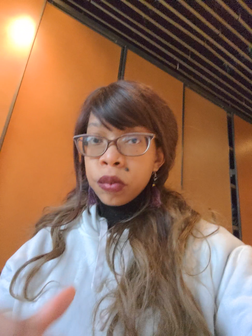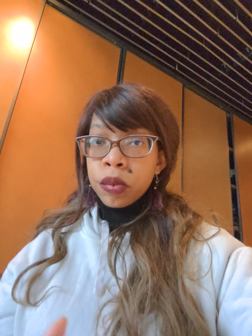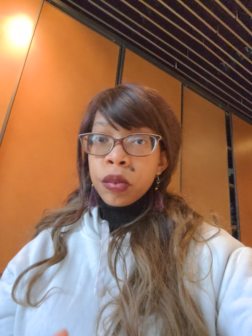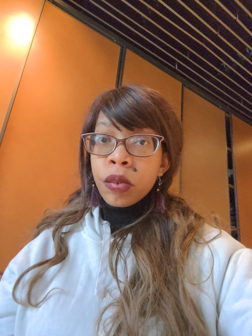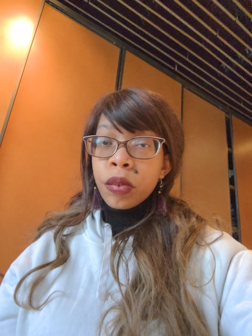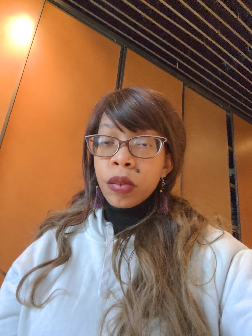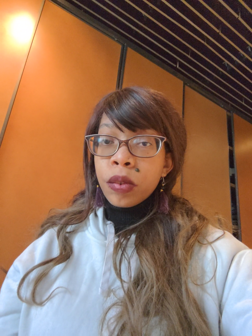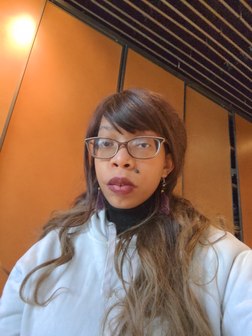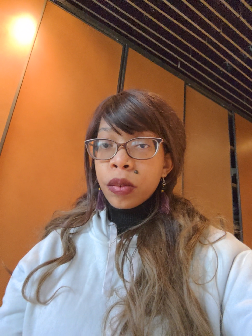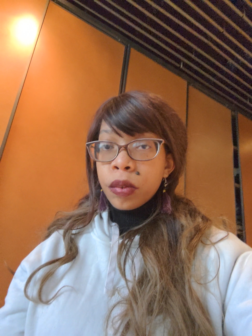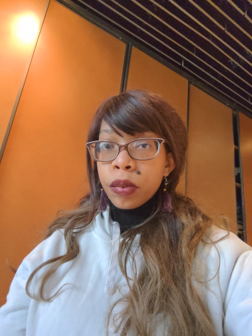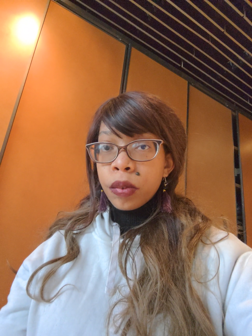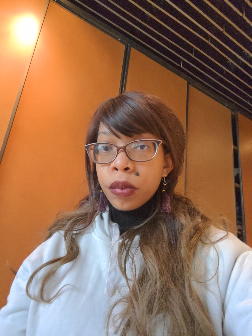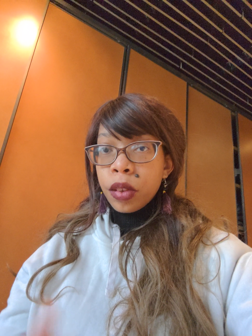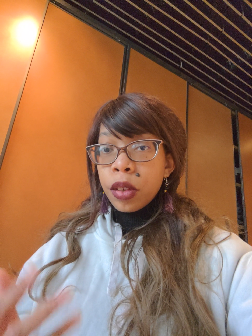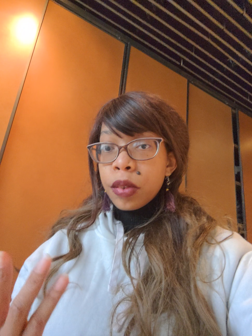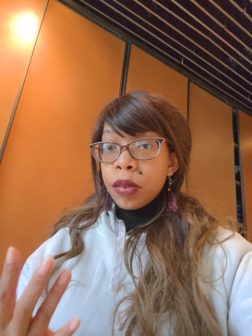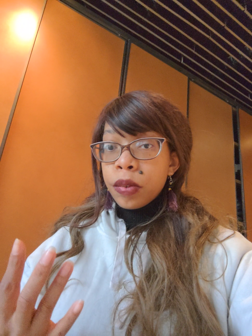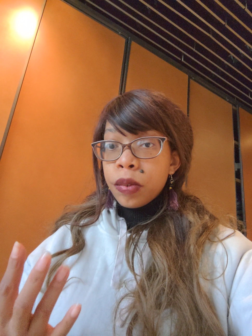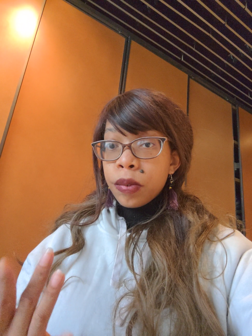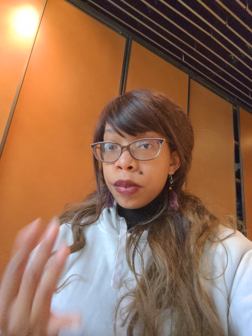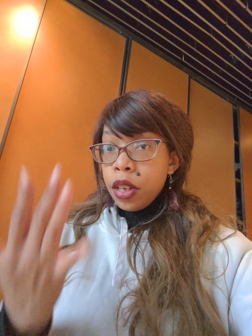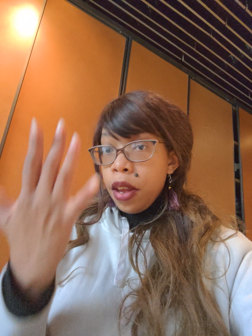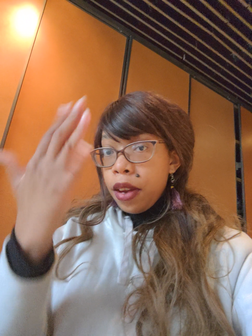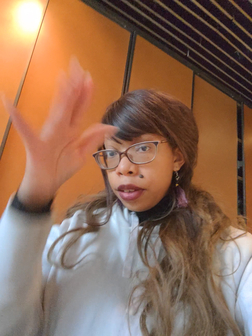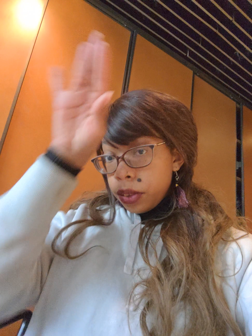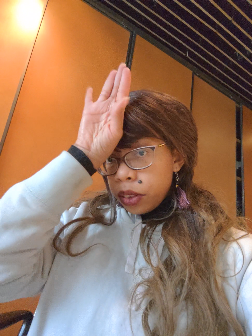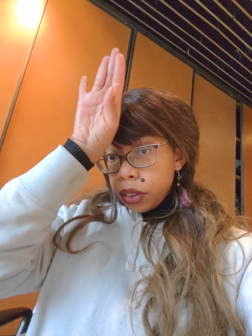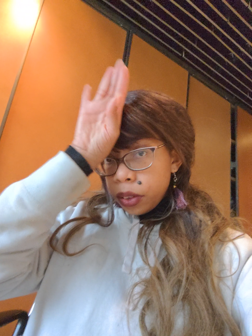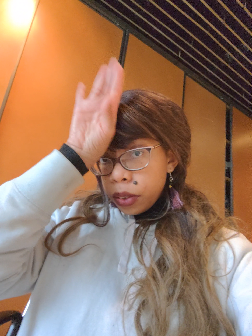fireman